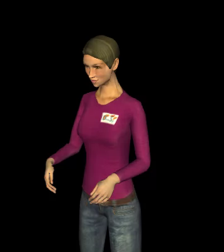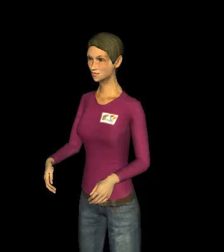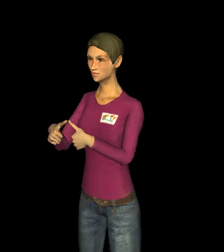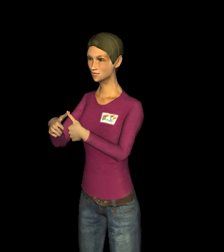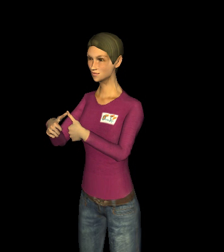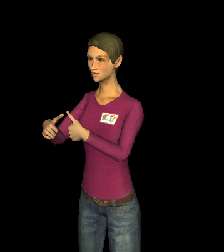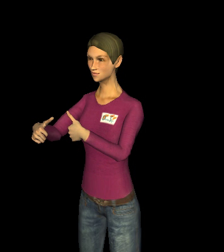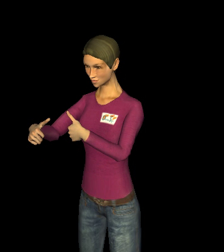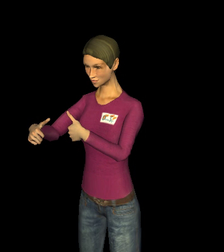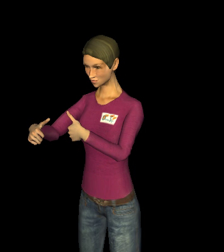مسافة